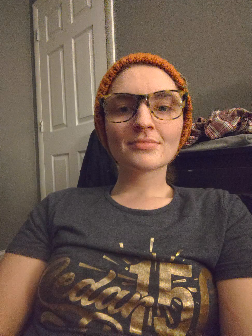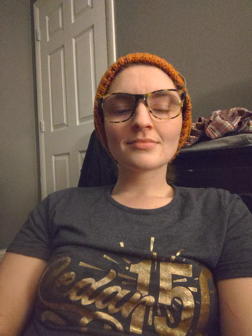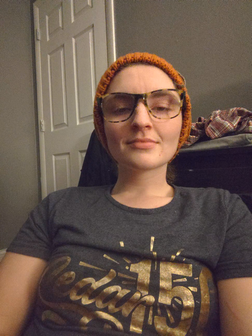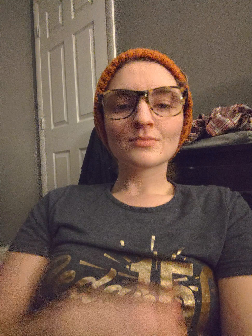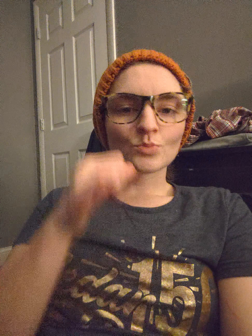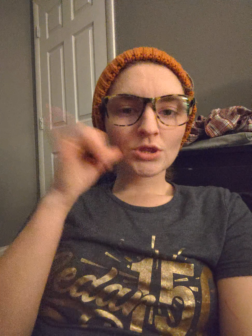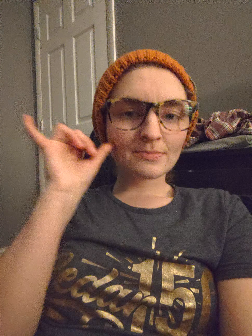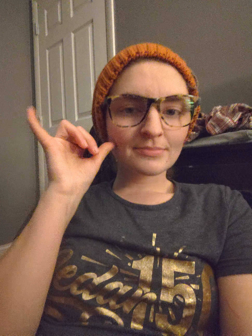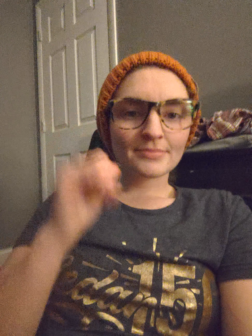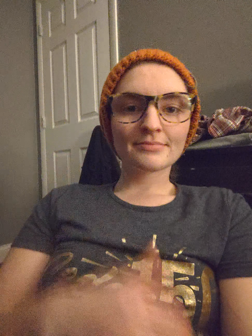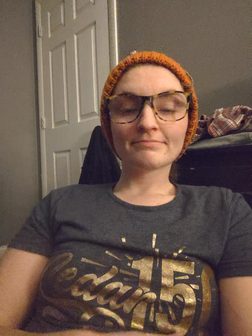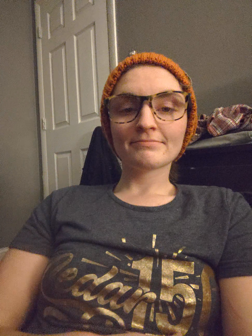yesterday